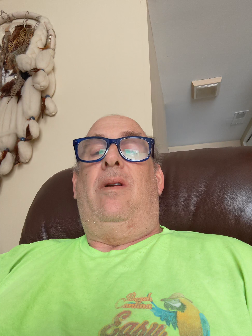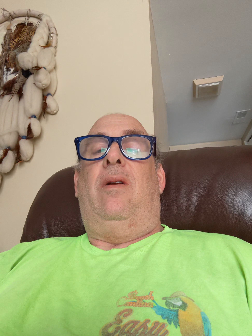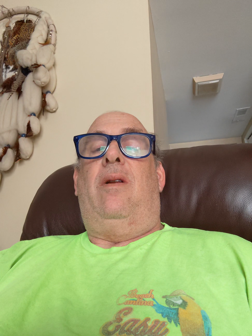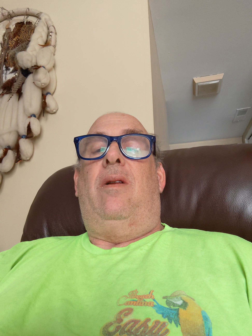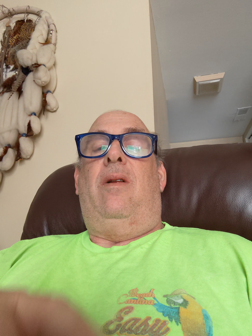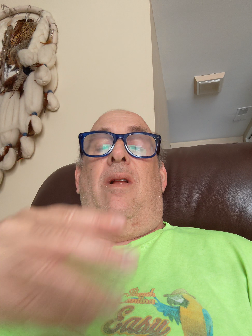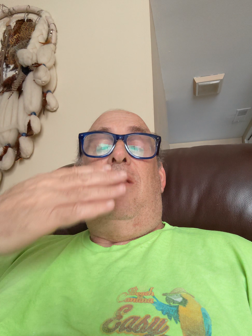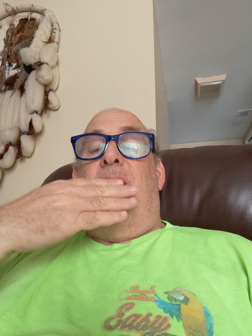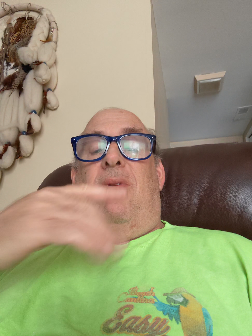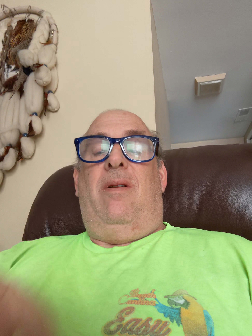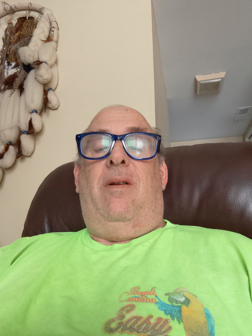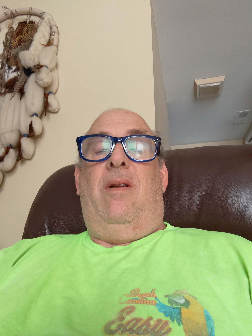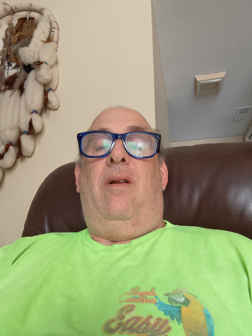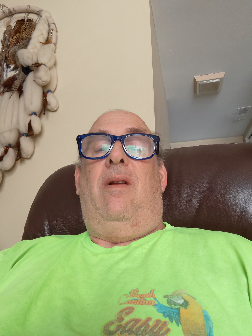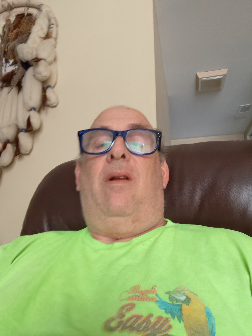napkin